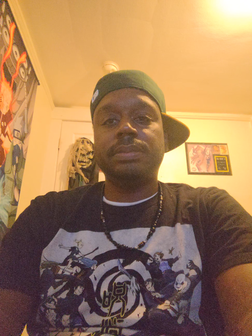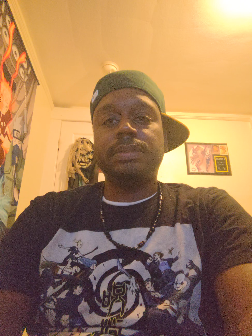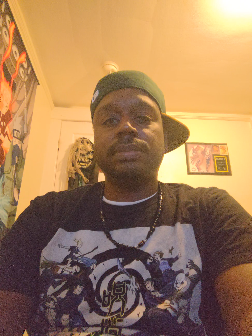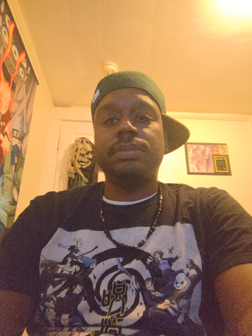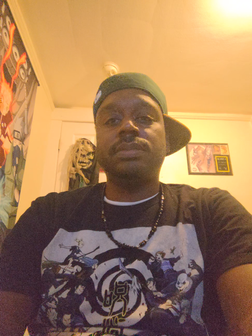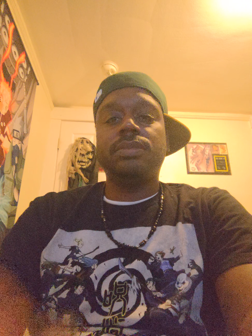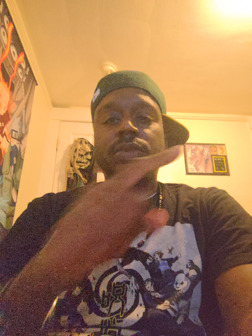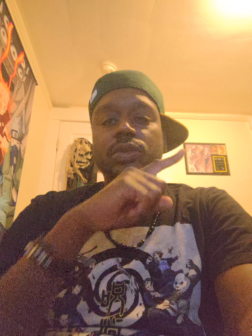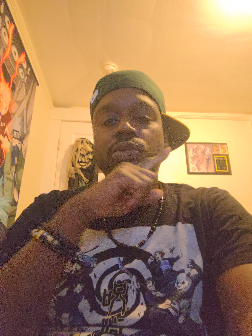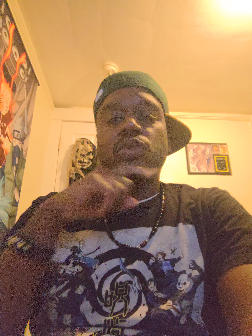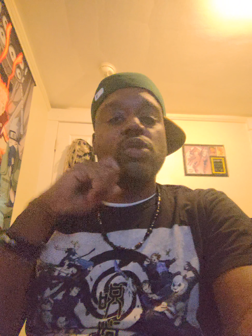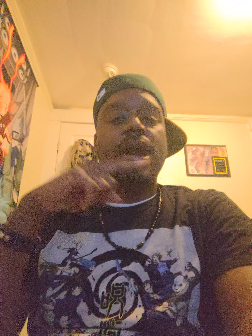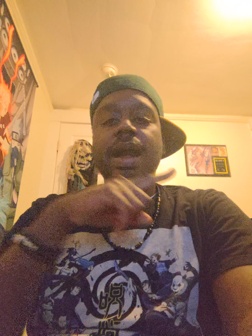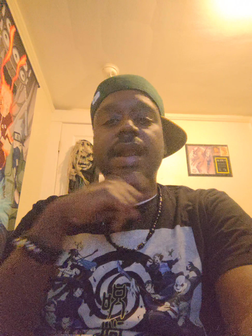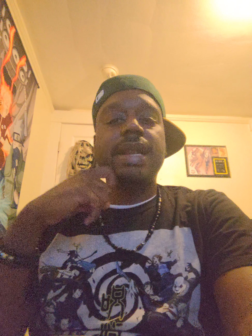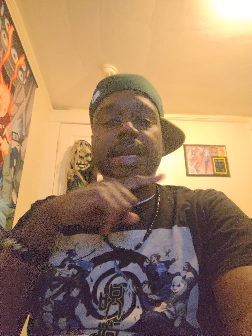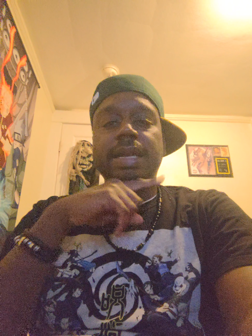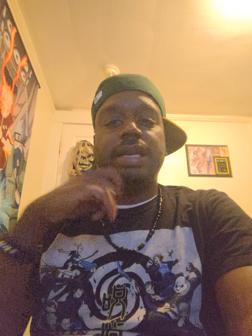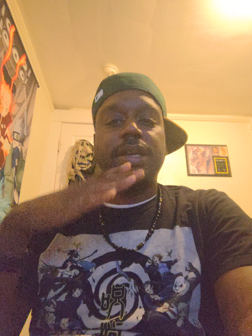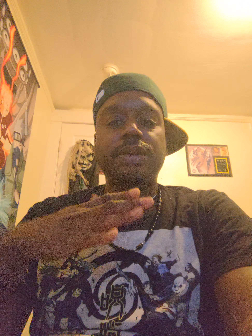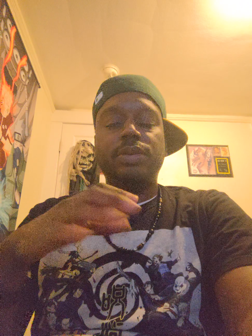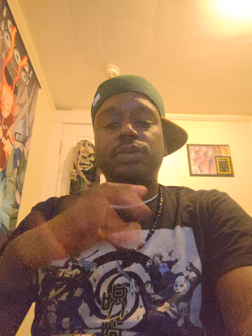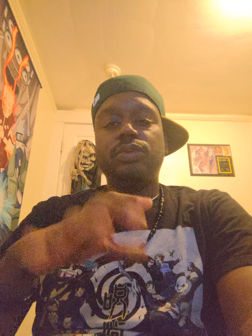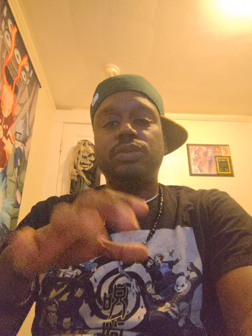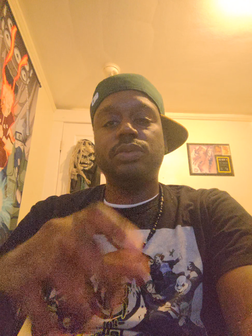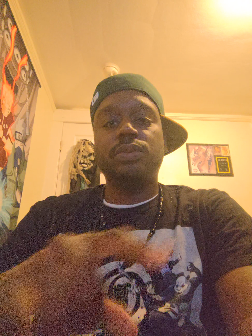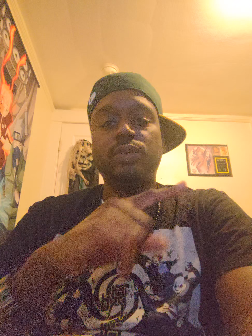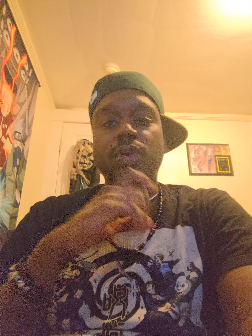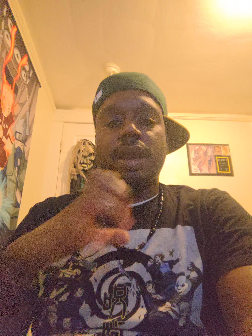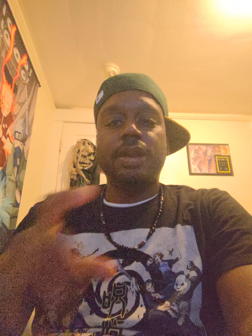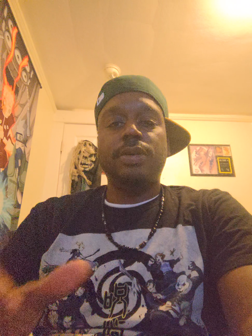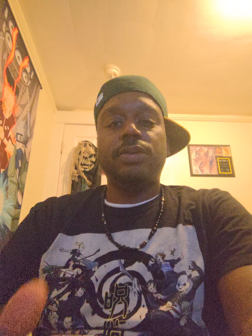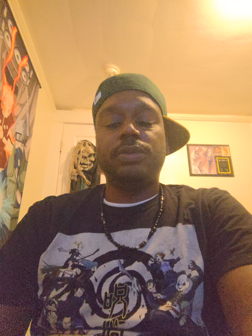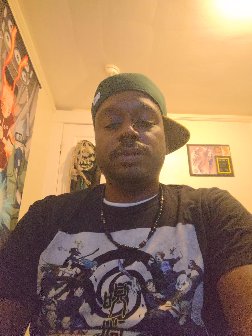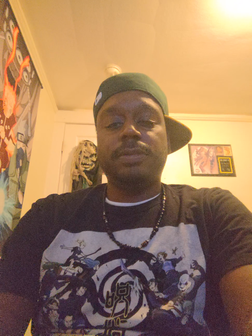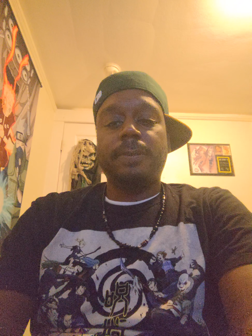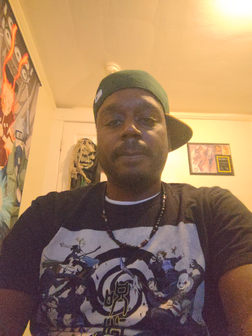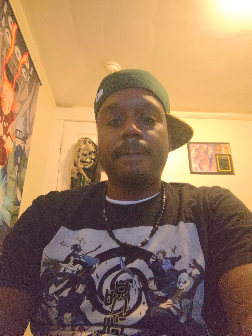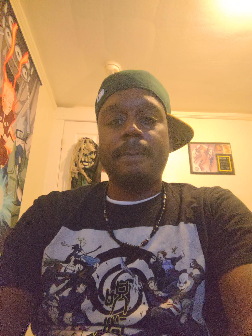dryer